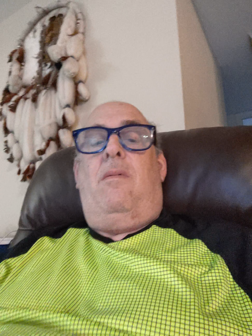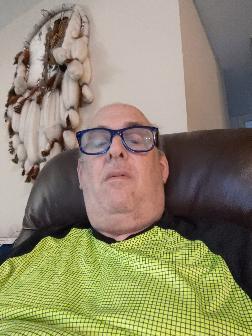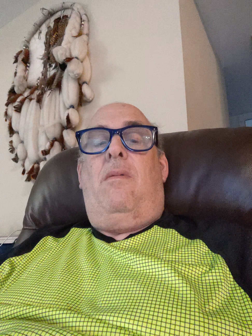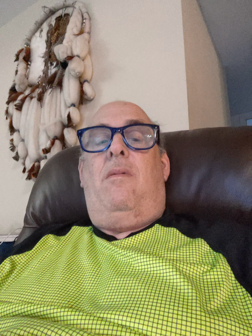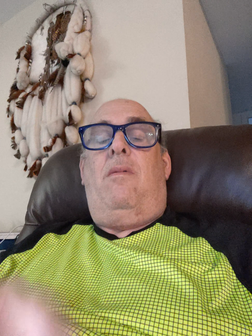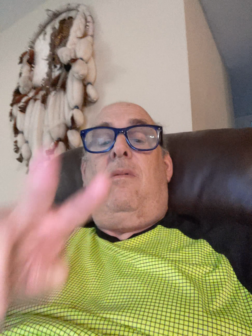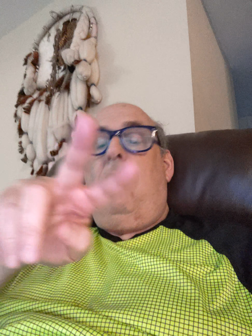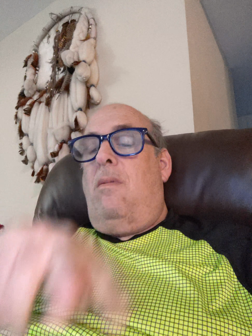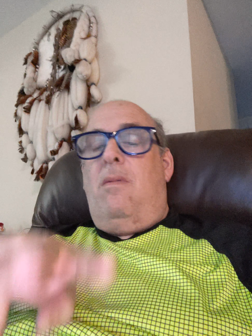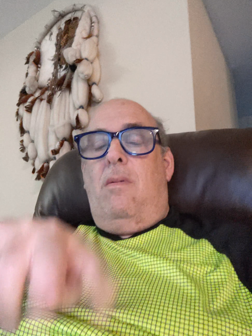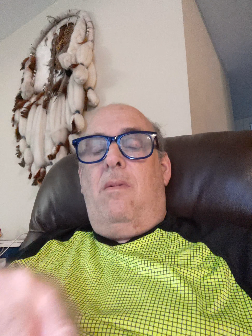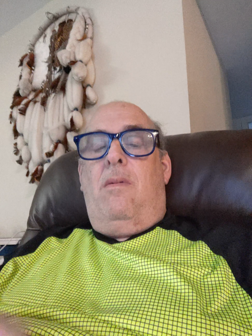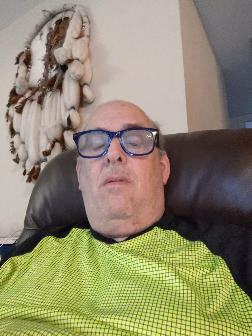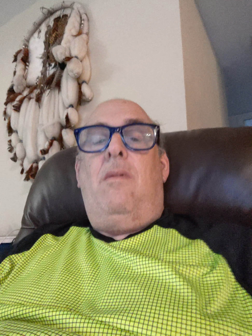read